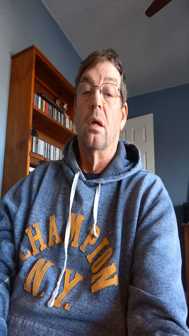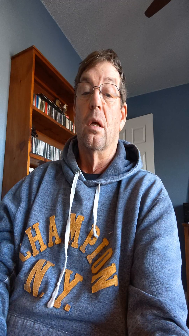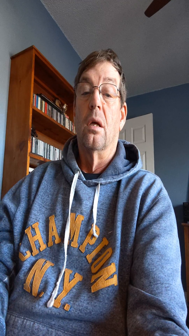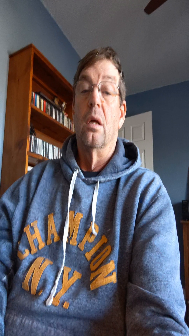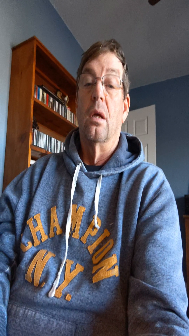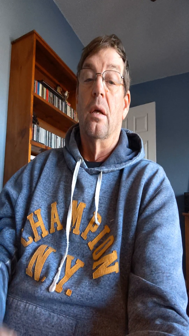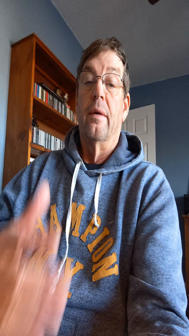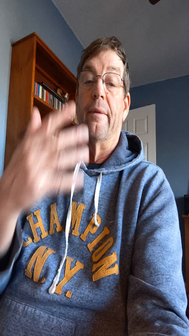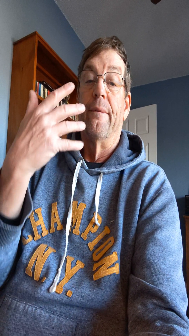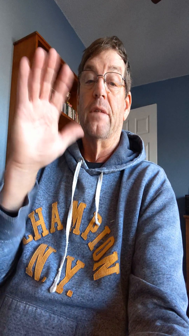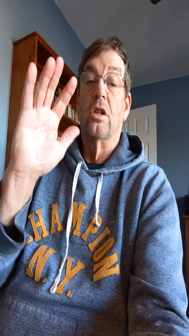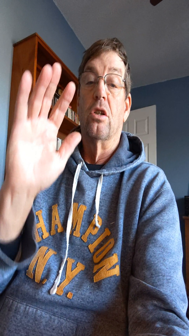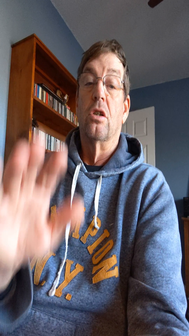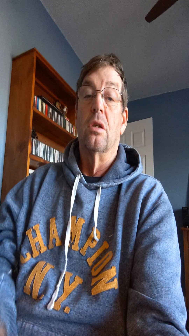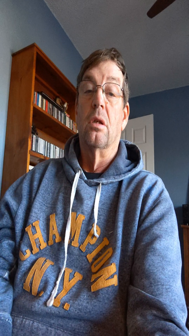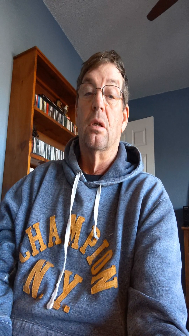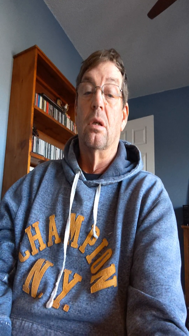finish